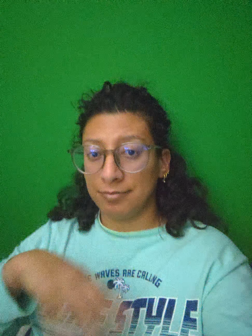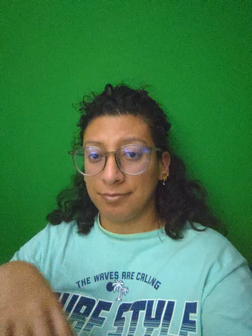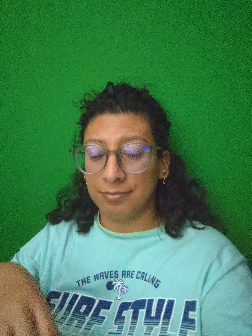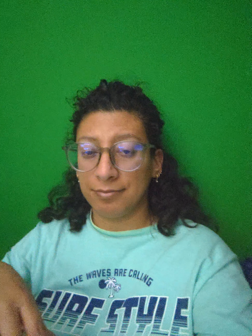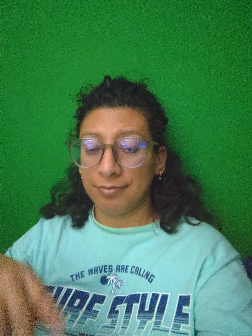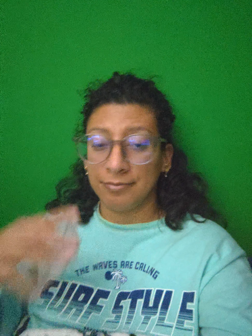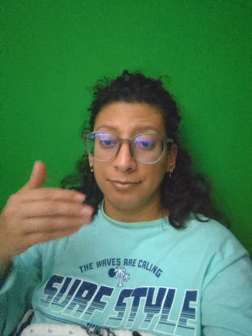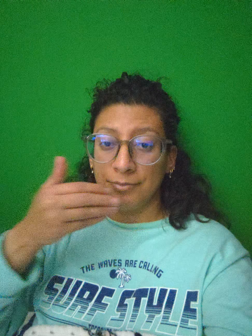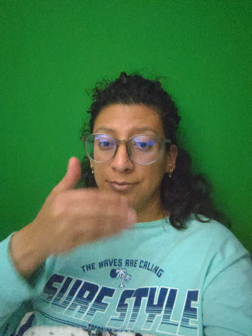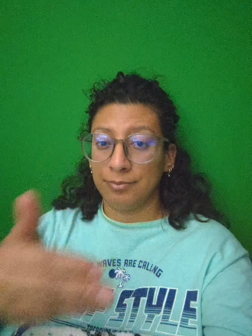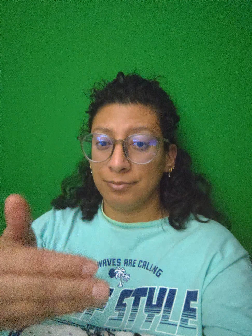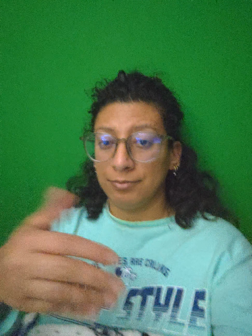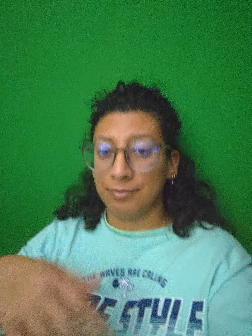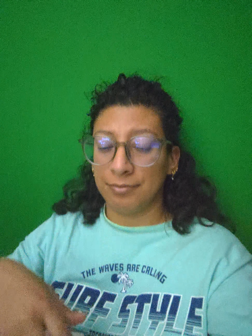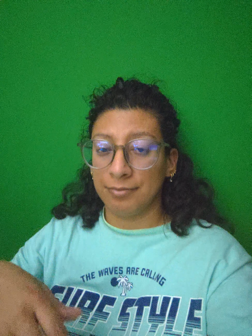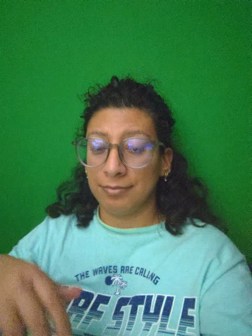close